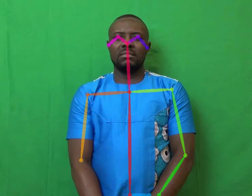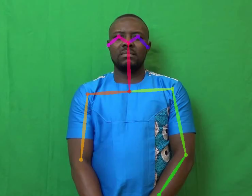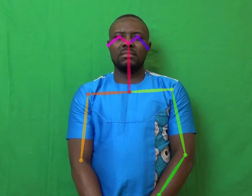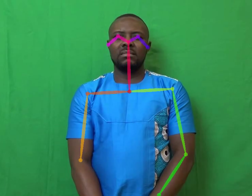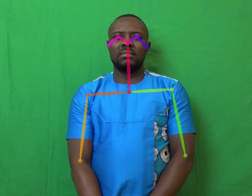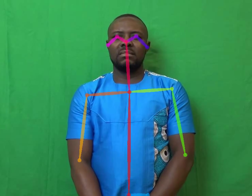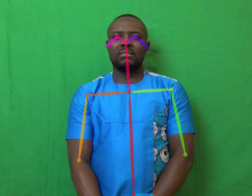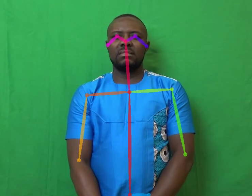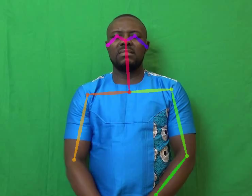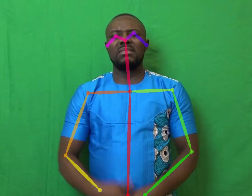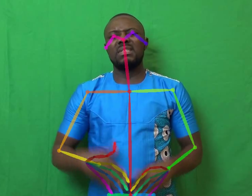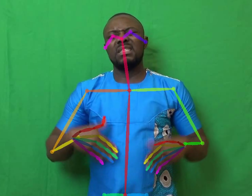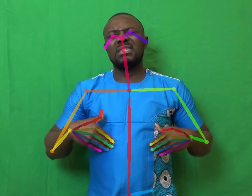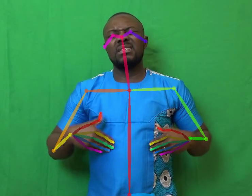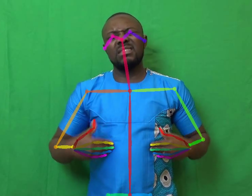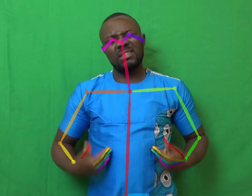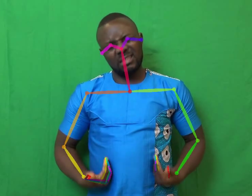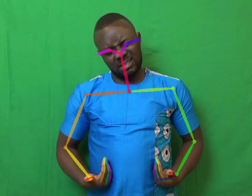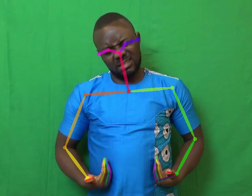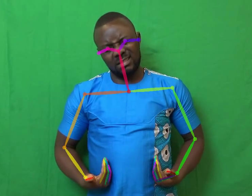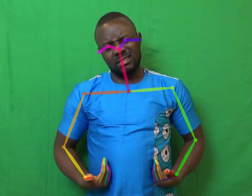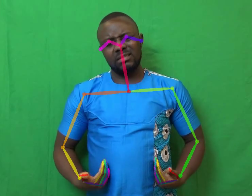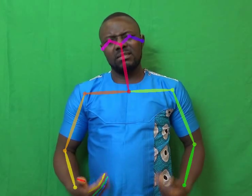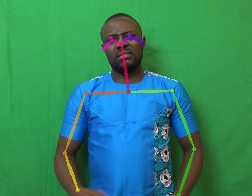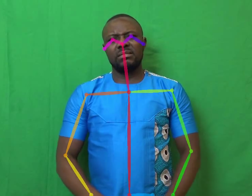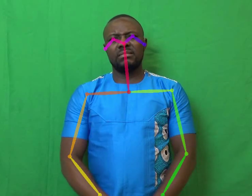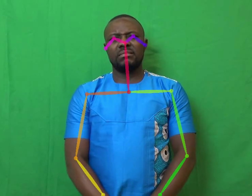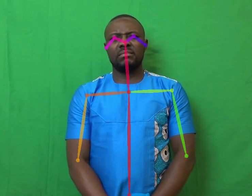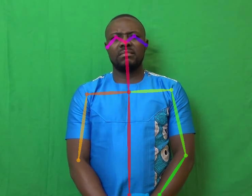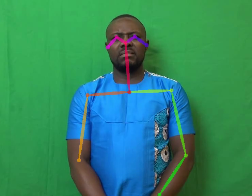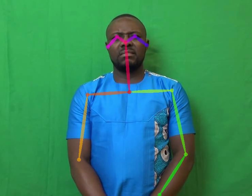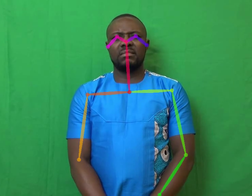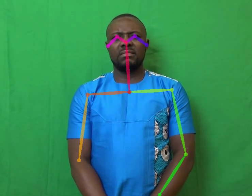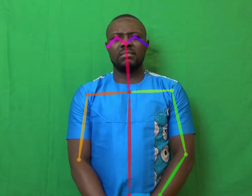tired